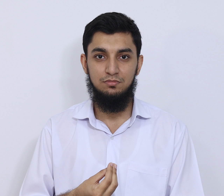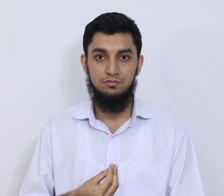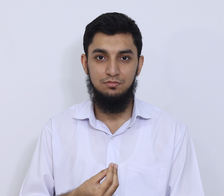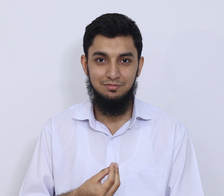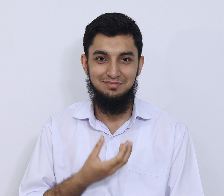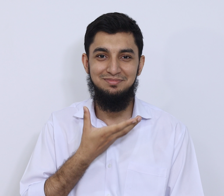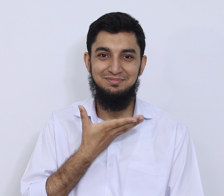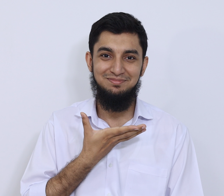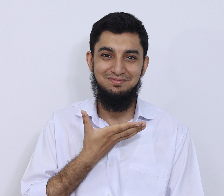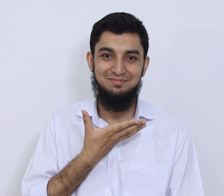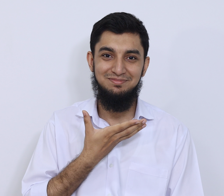glad